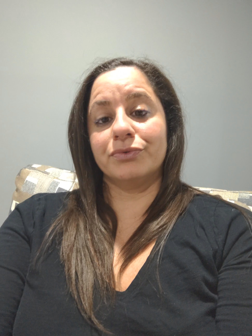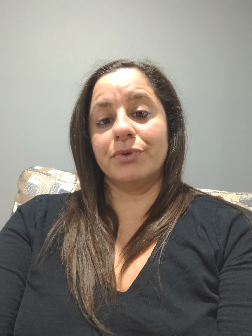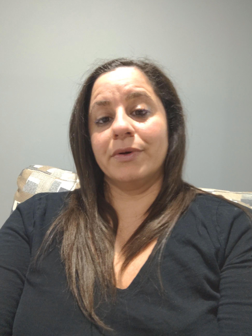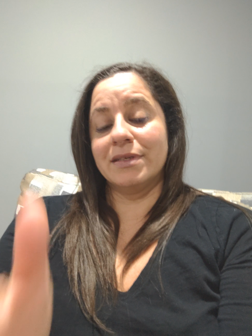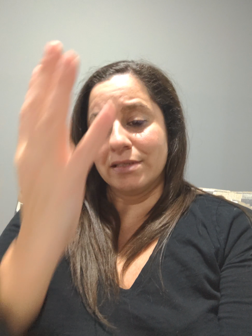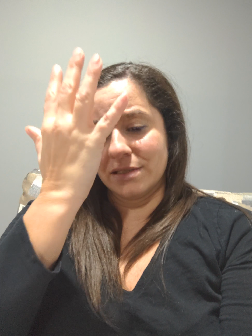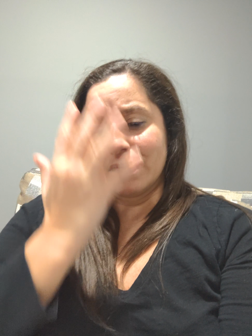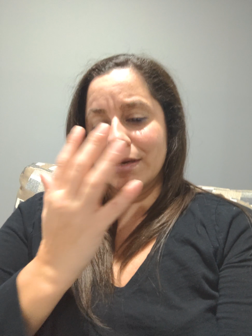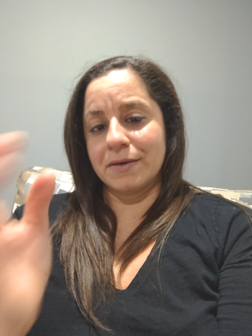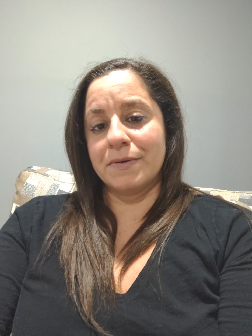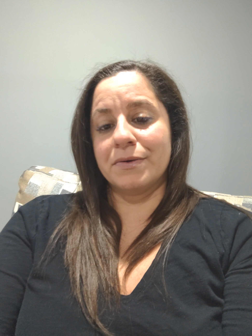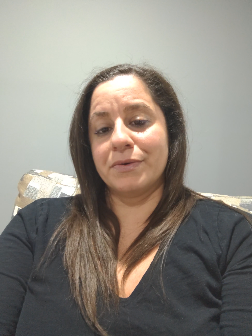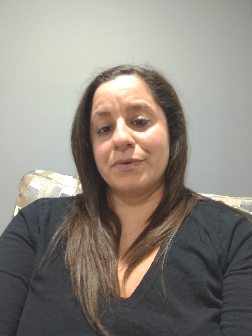sad